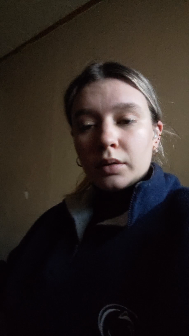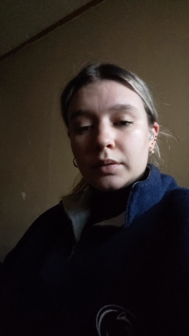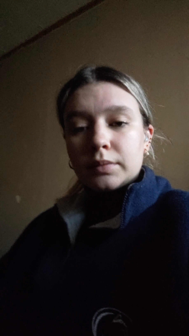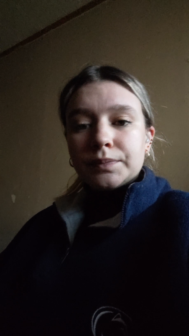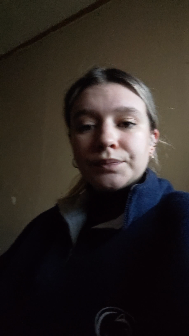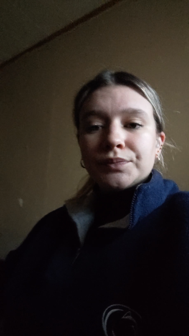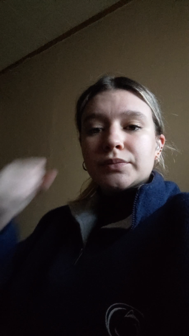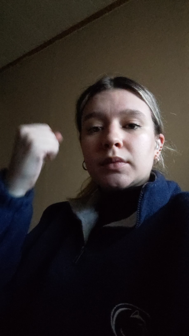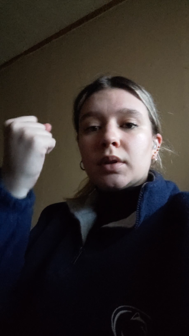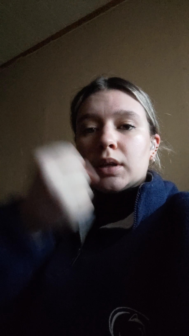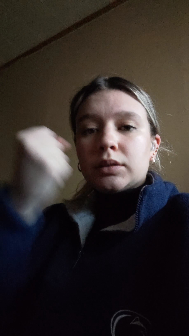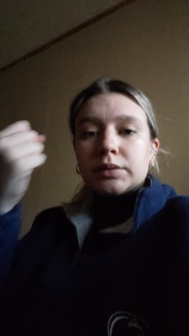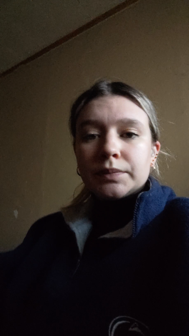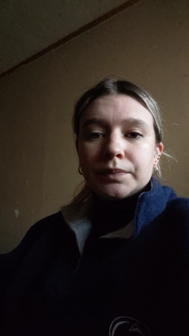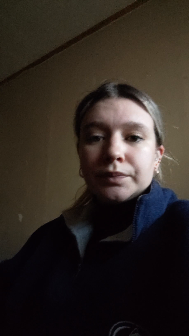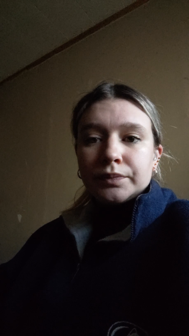hit